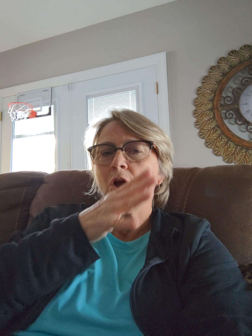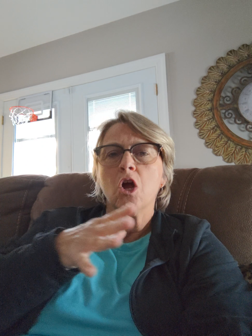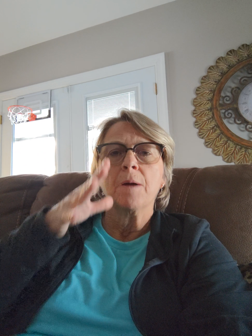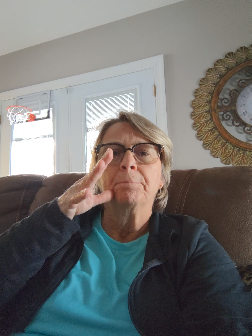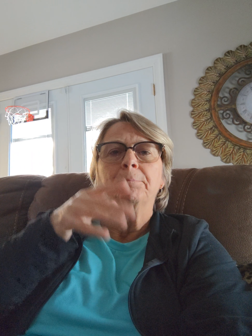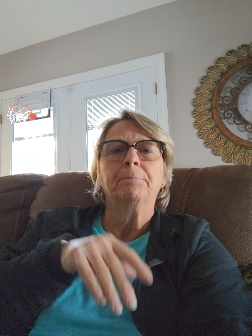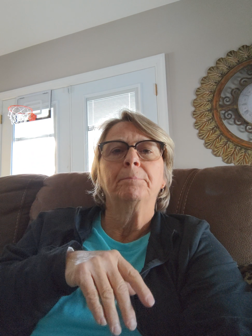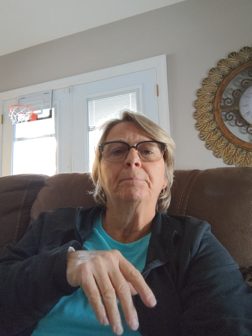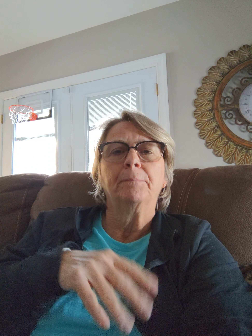farm